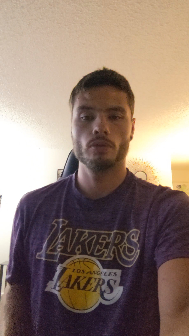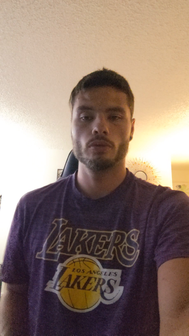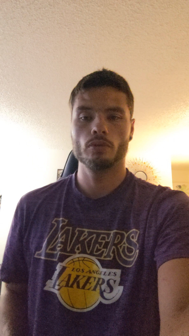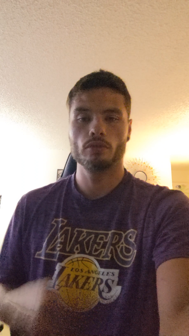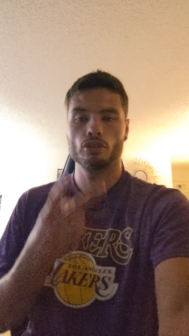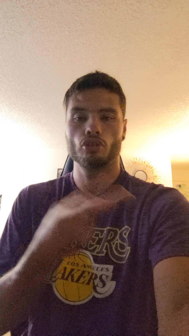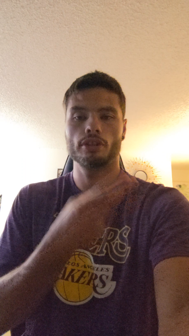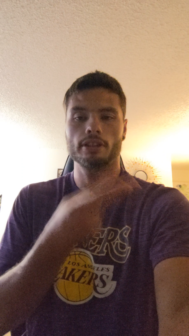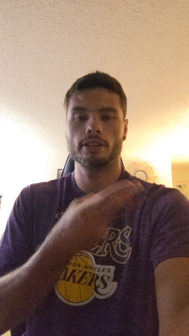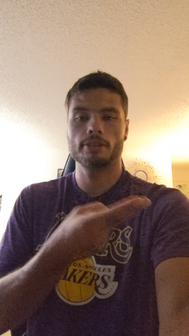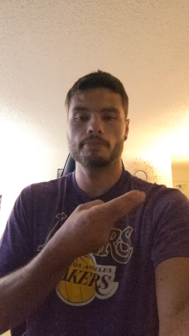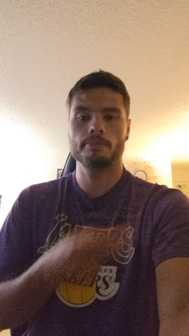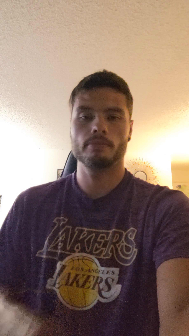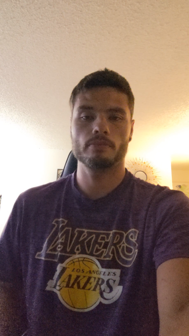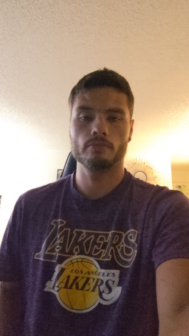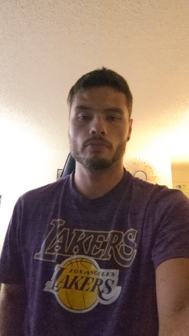sheep